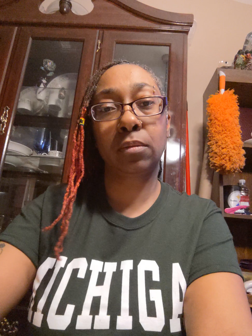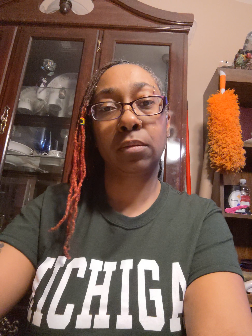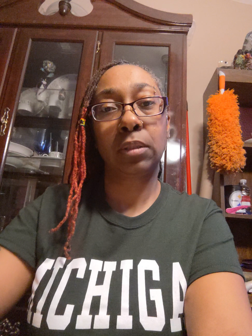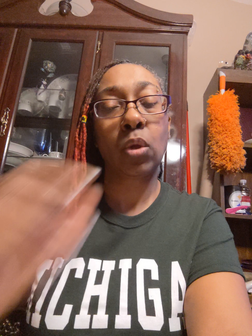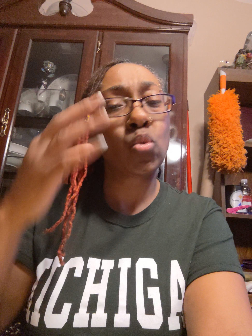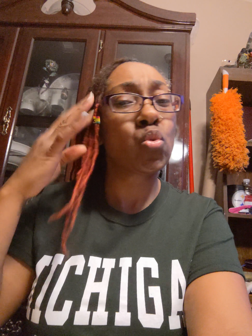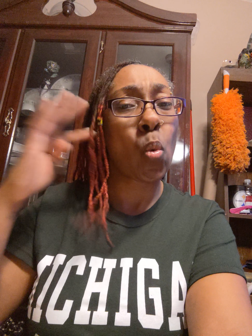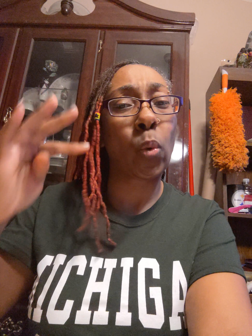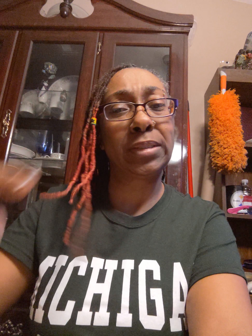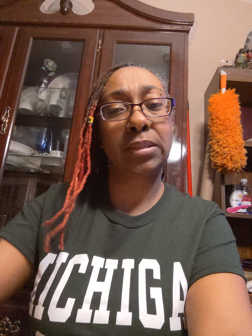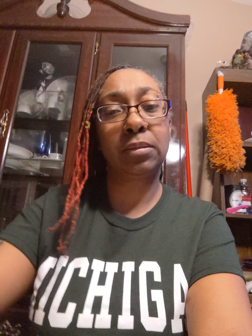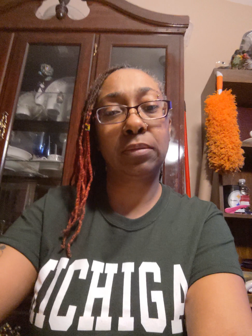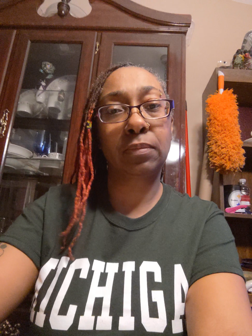noisy